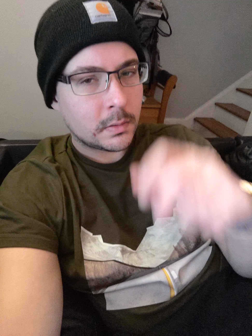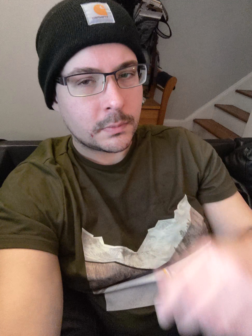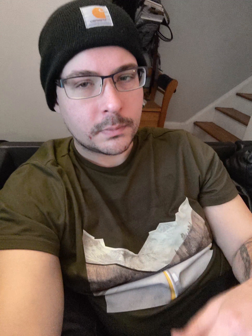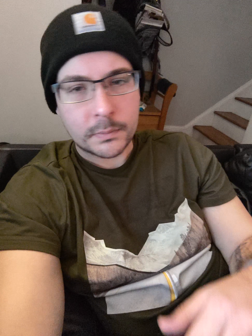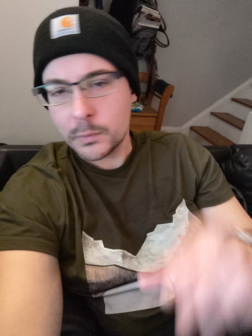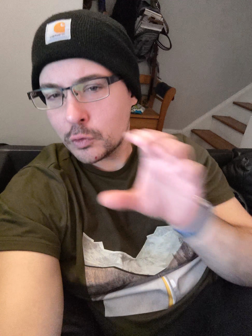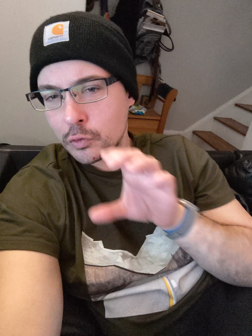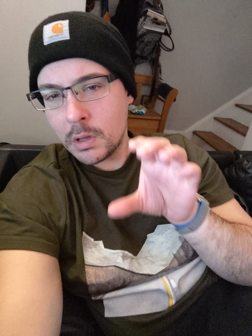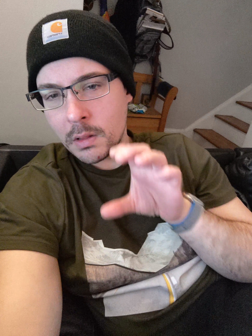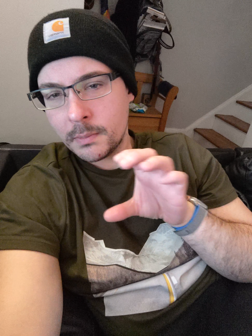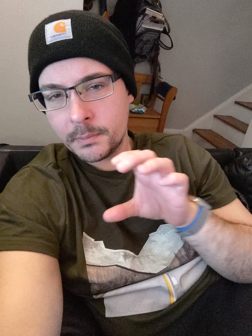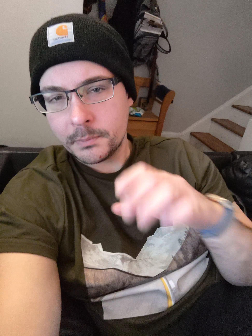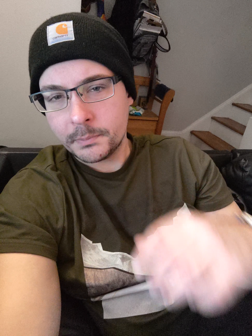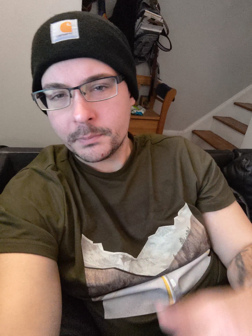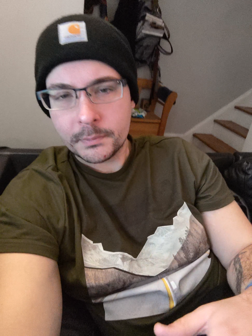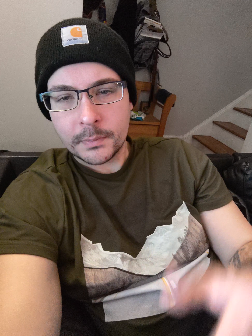chocolate